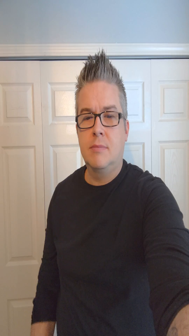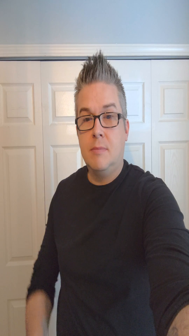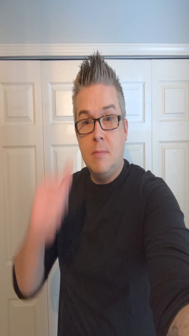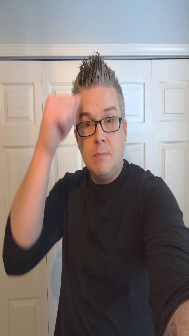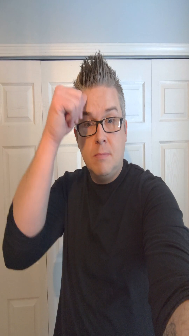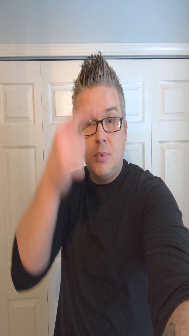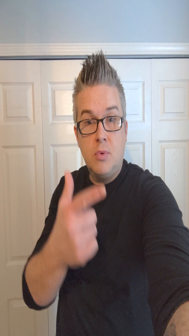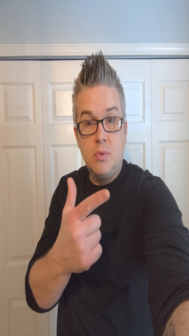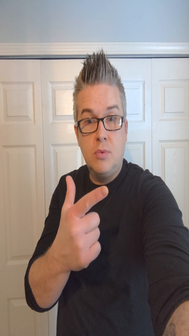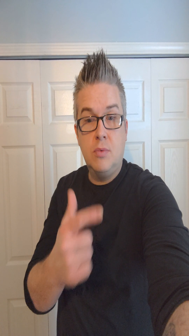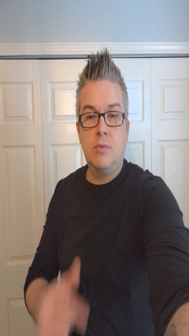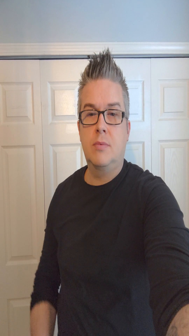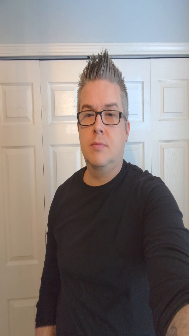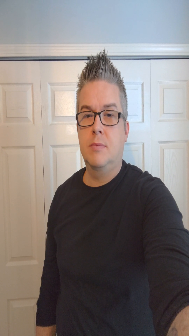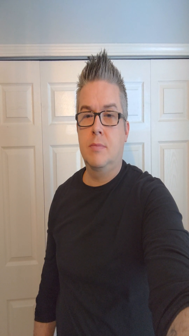brother